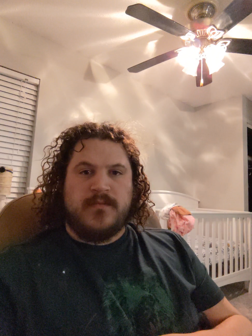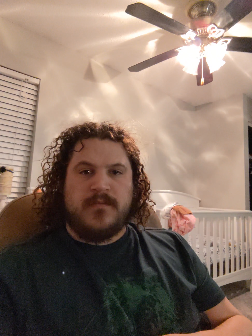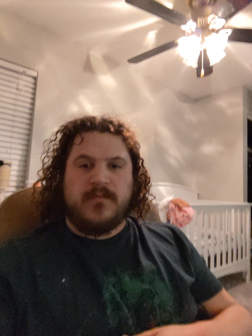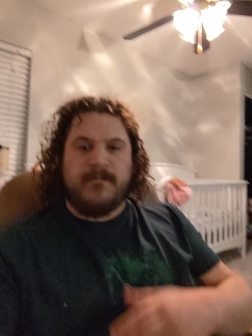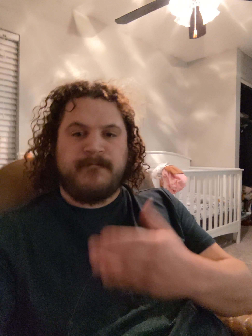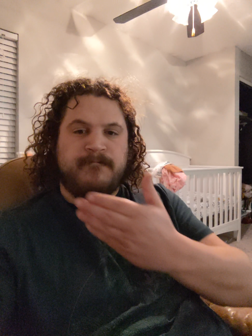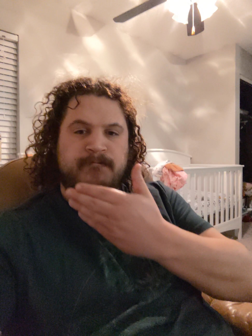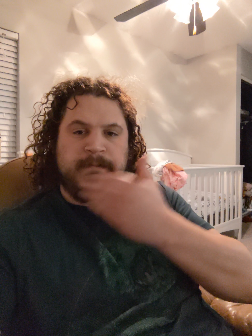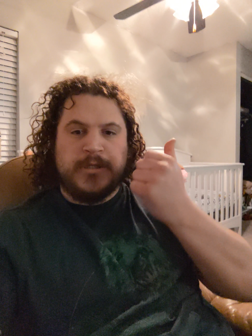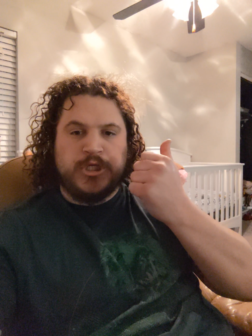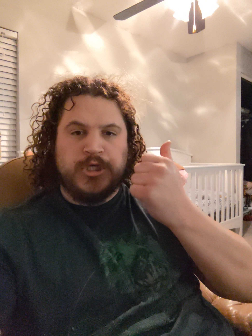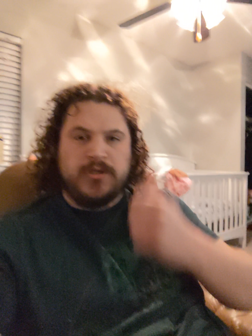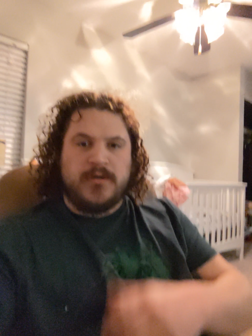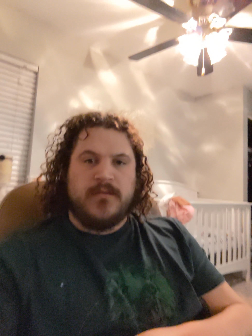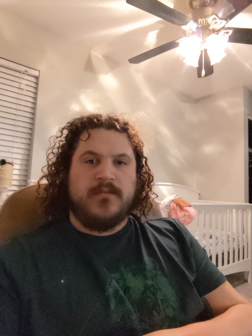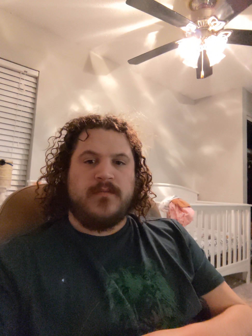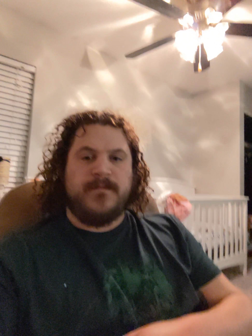better